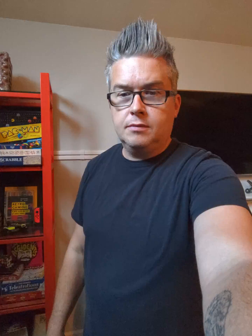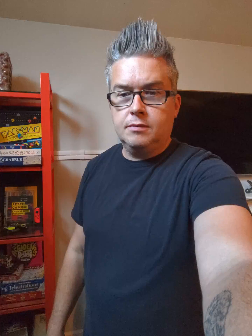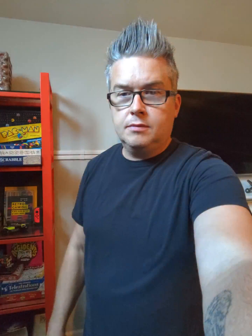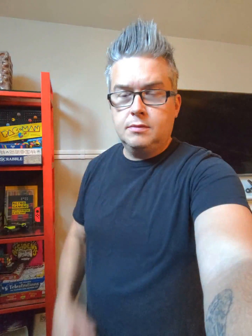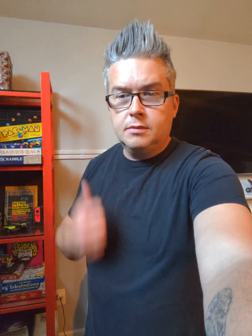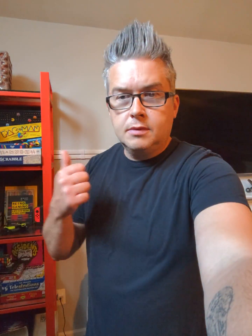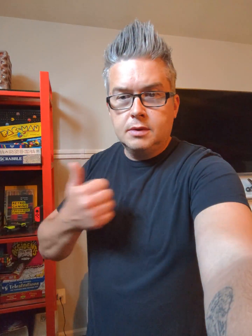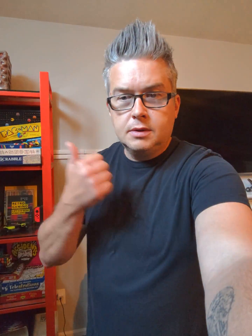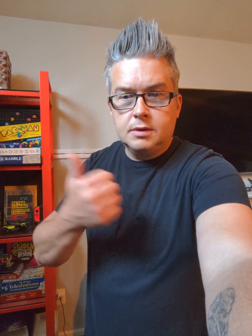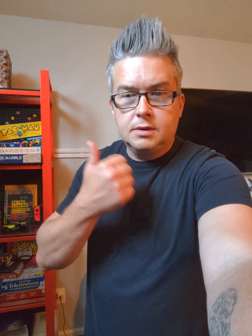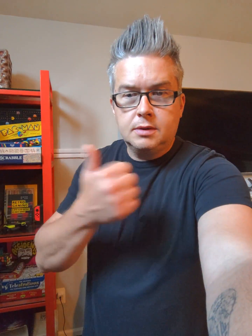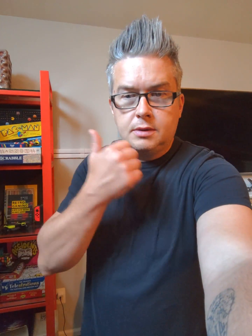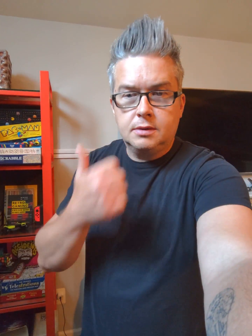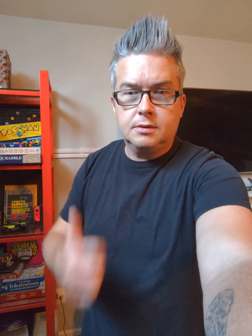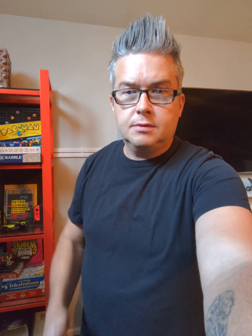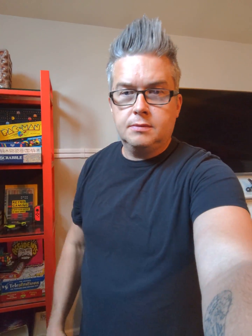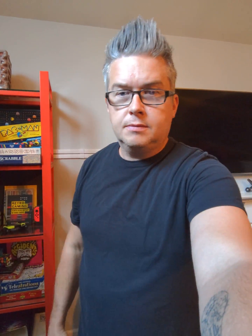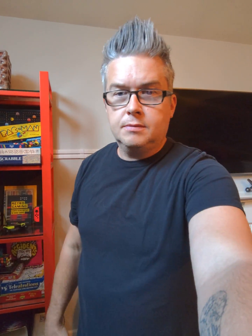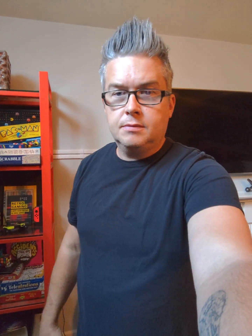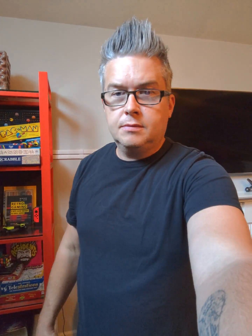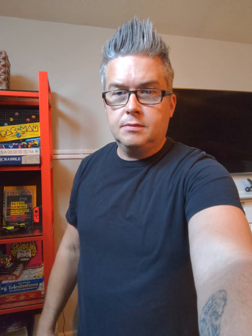chase